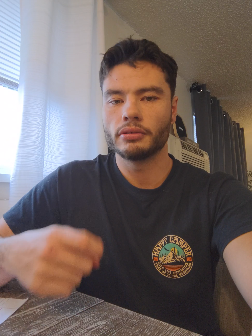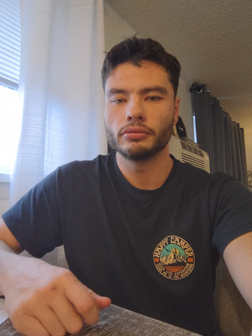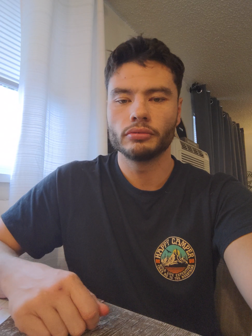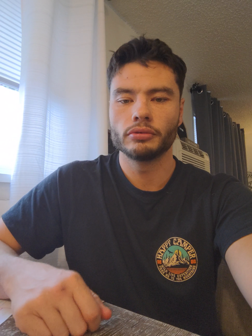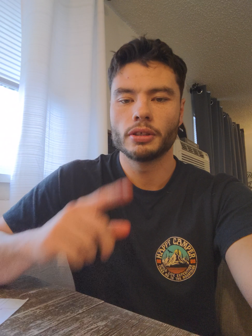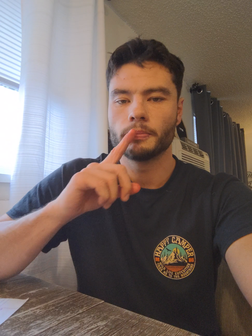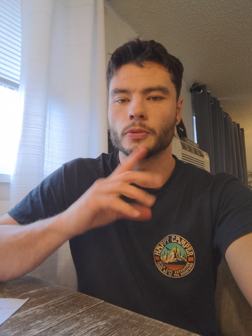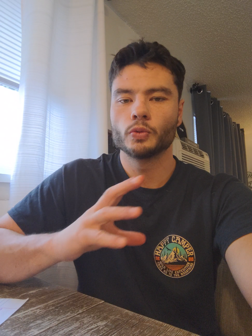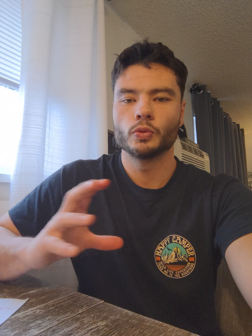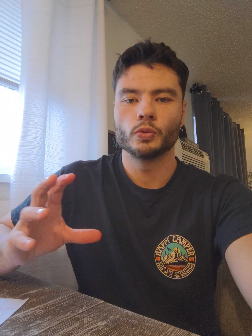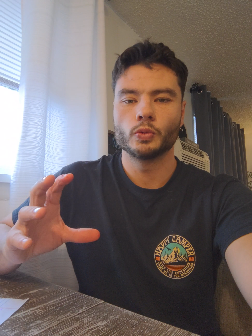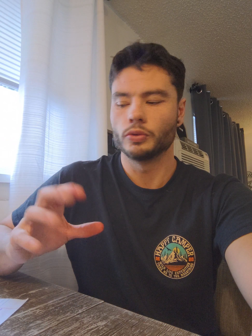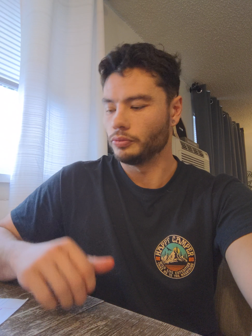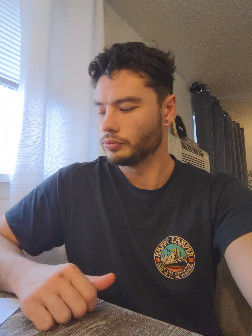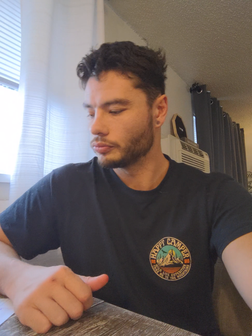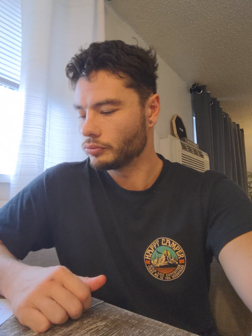balloon